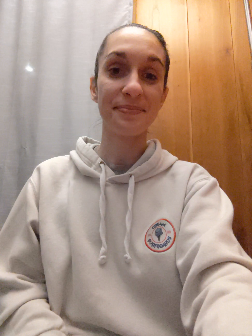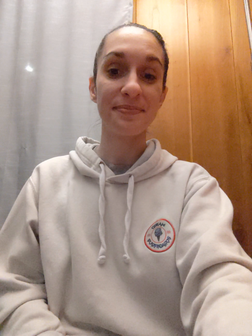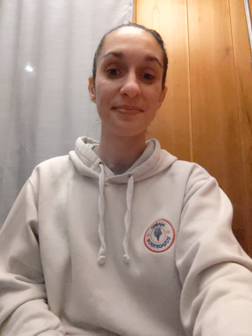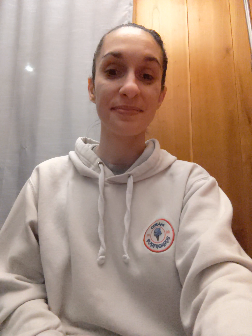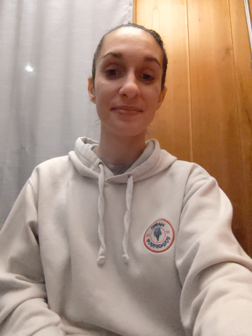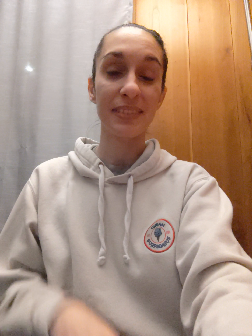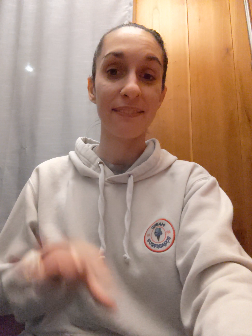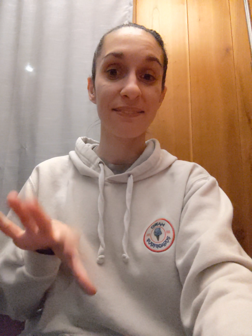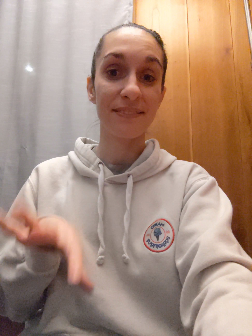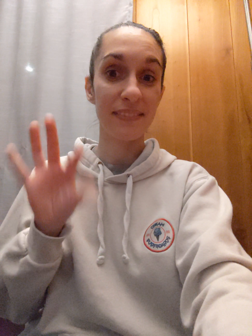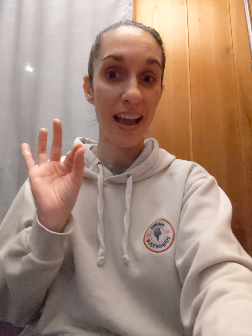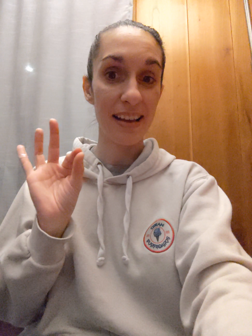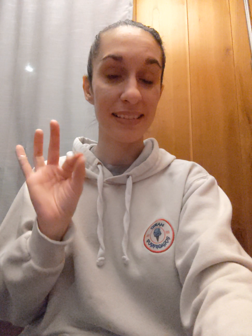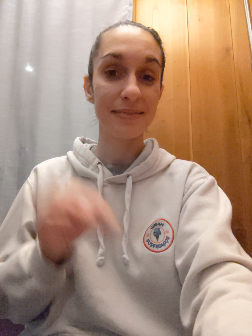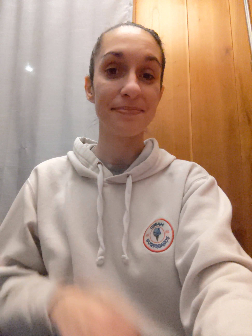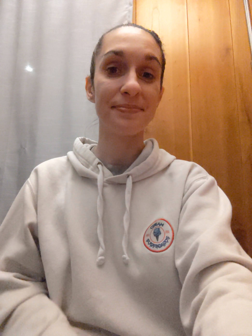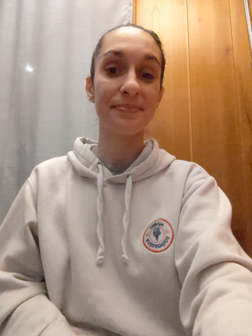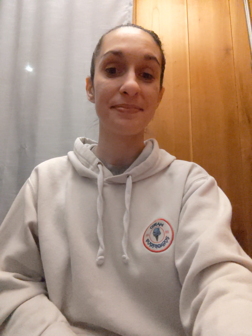find